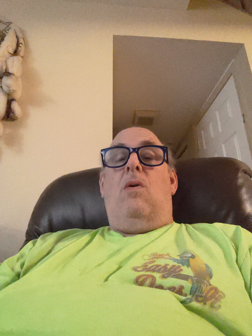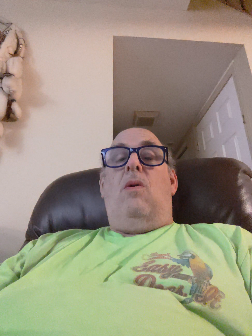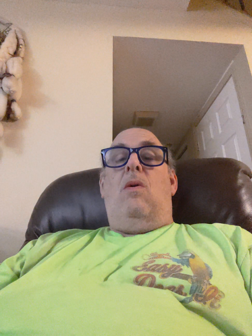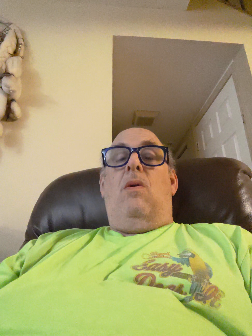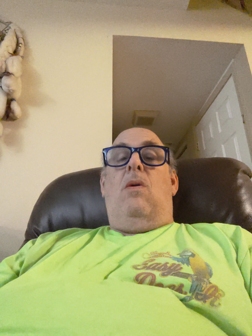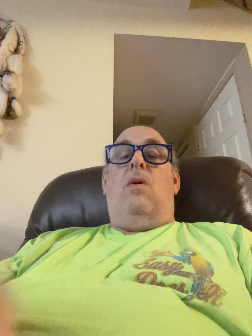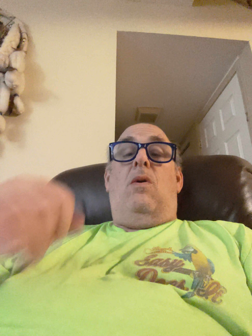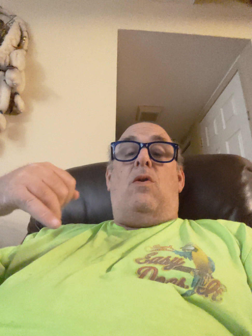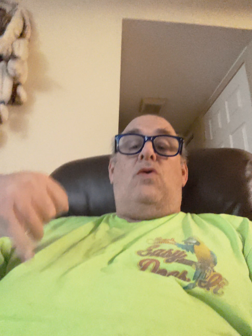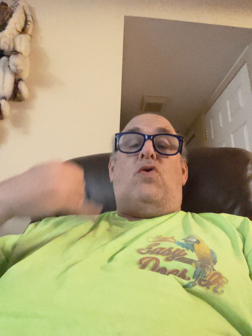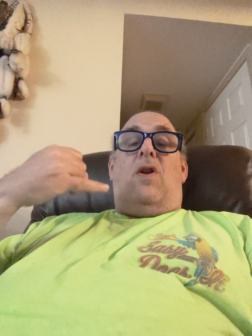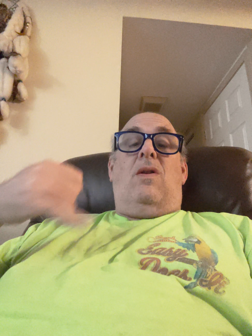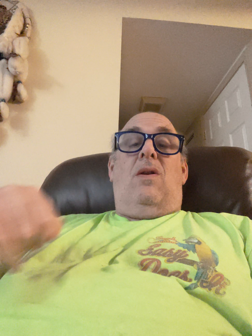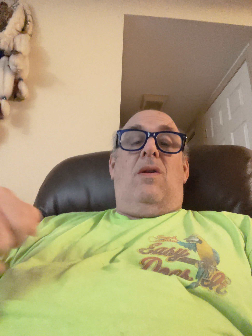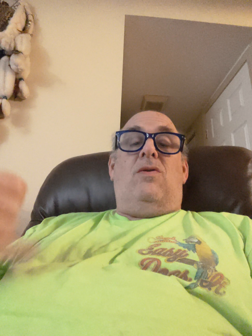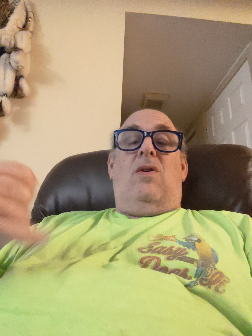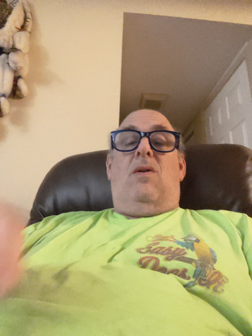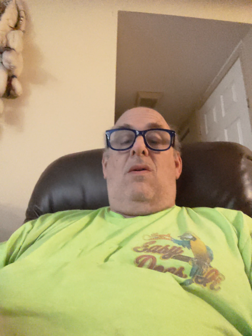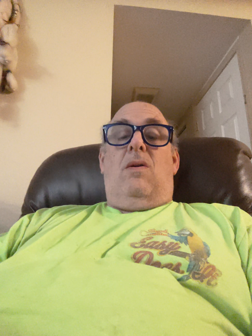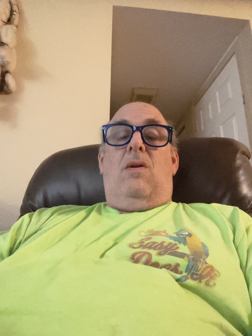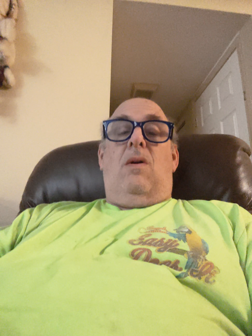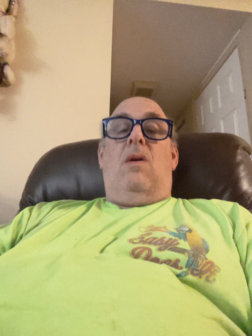jeans